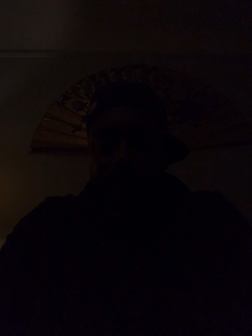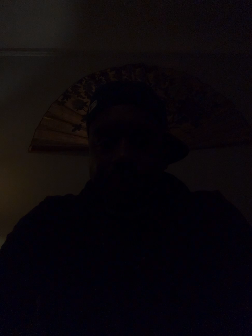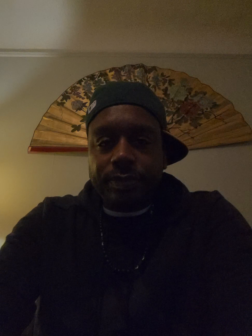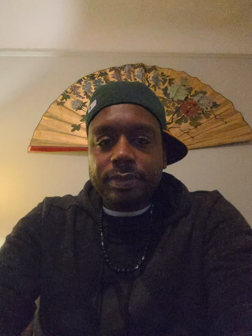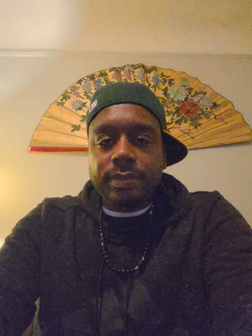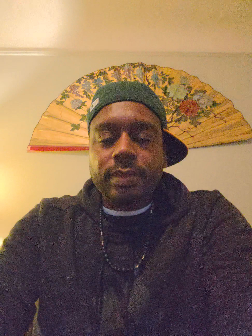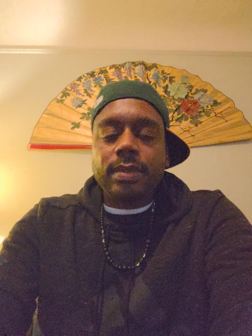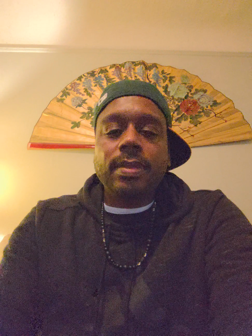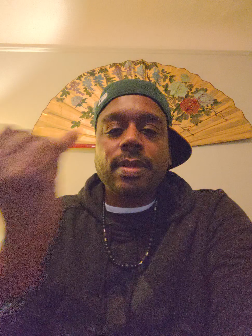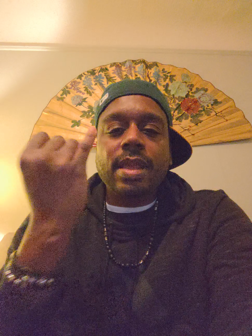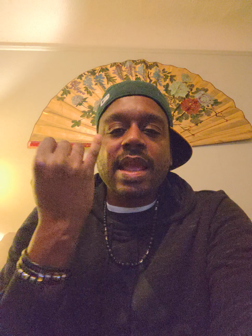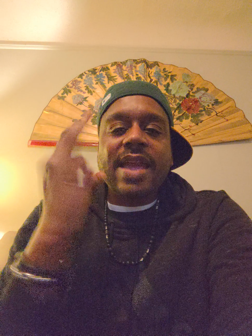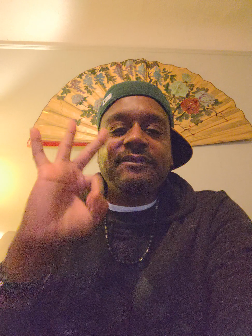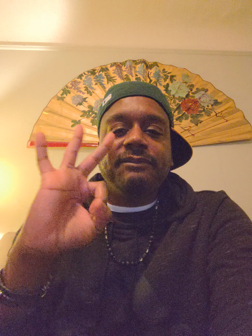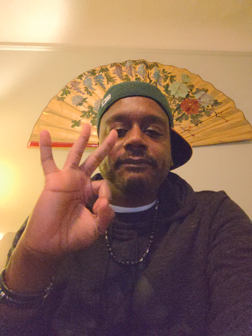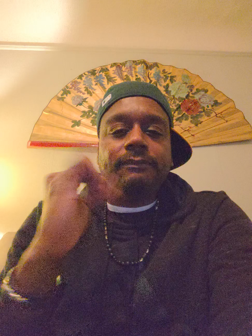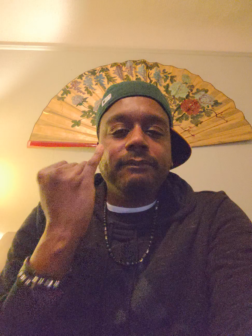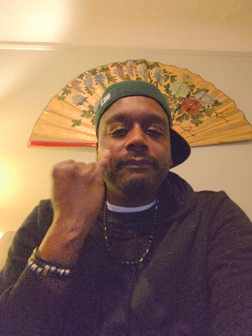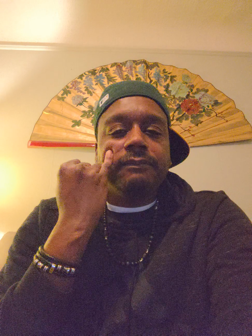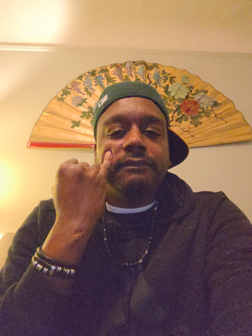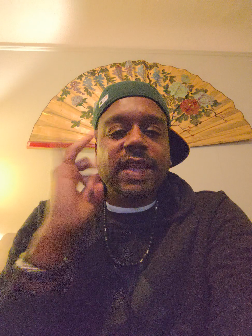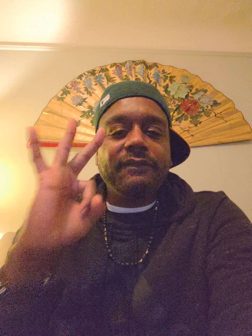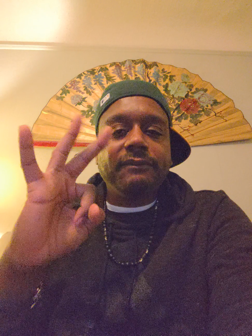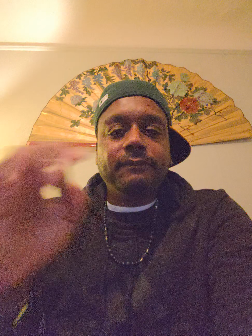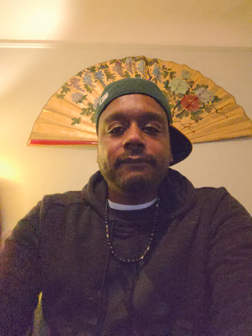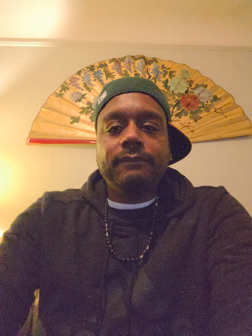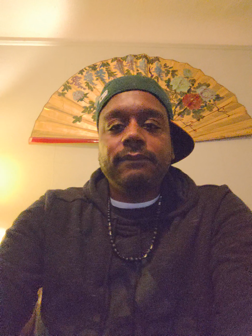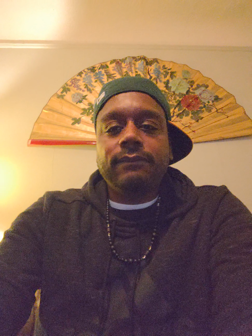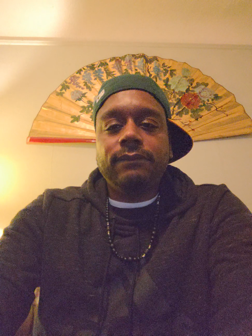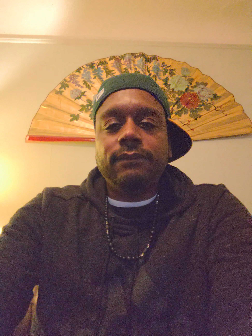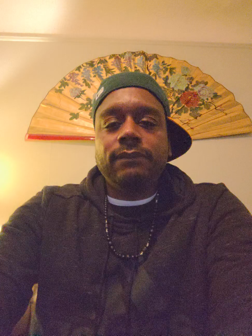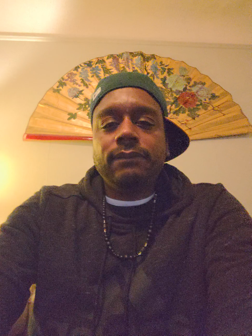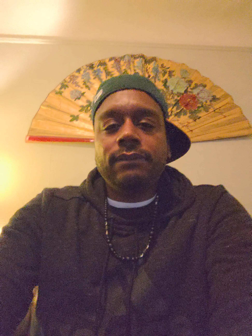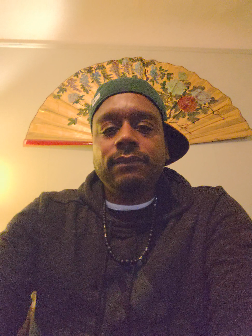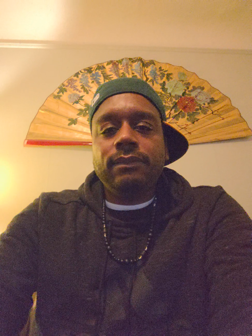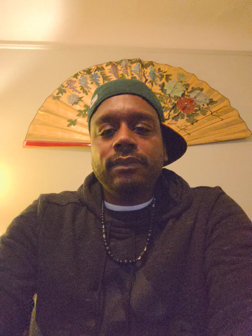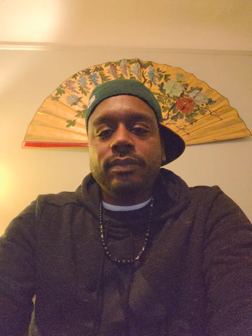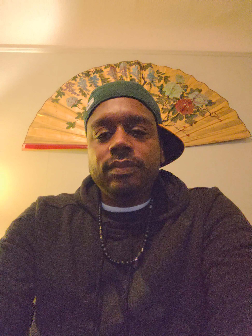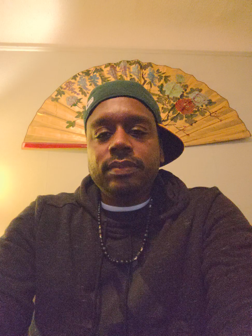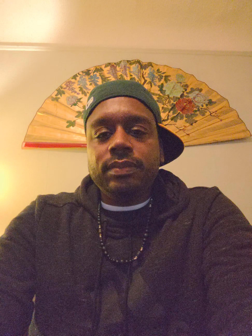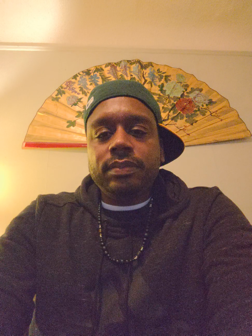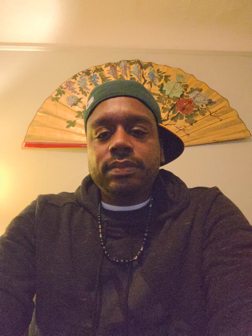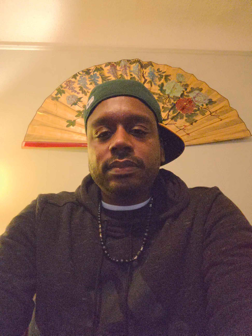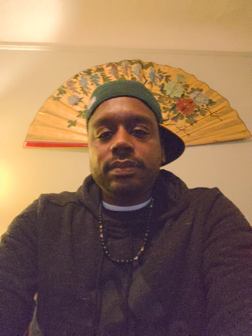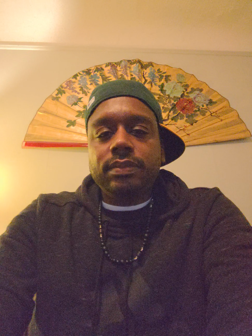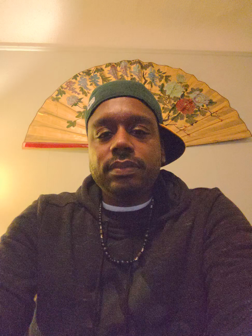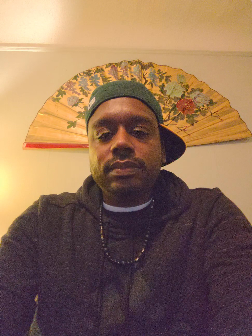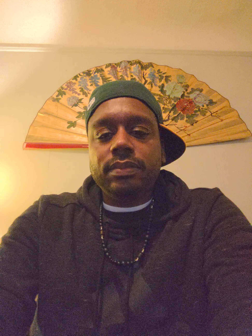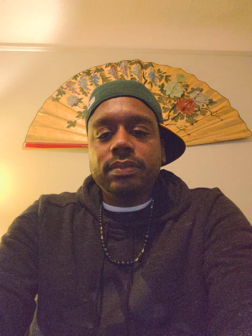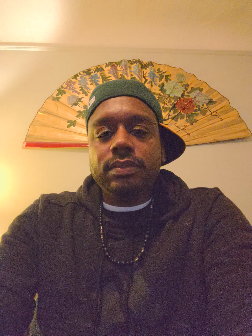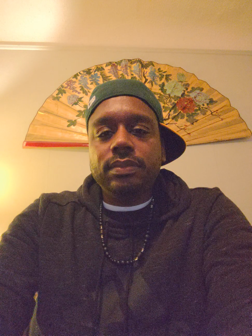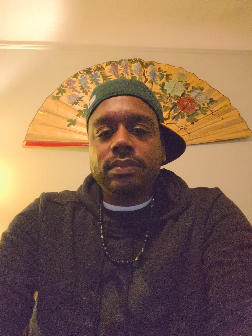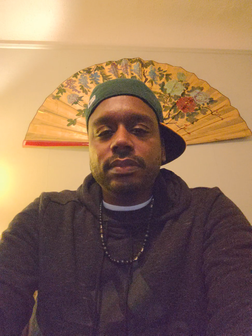if